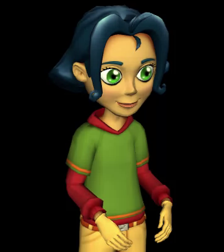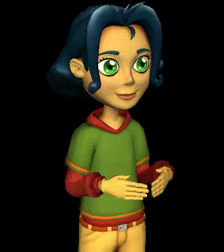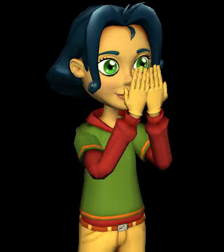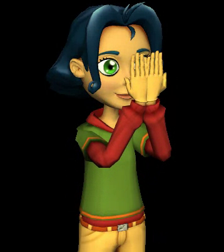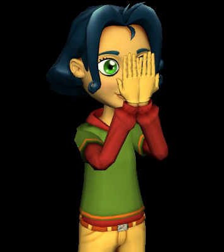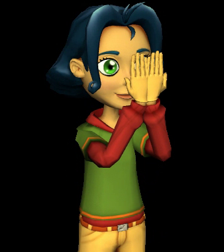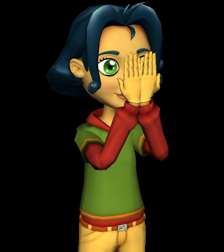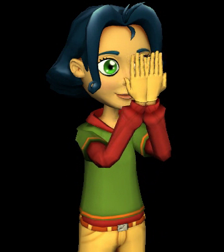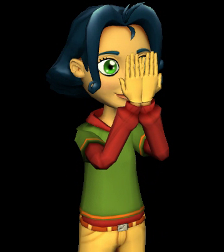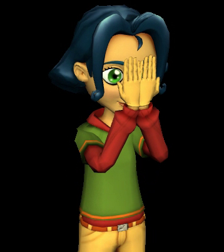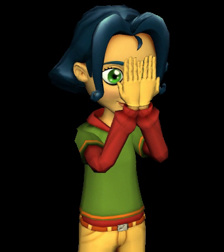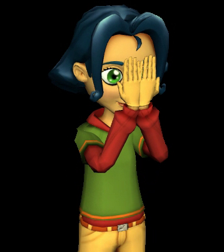يدرس